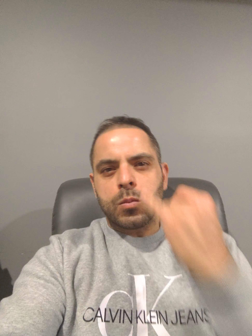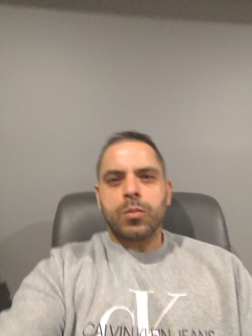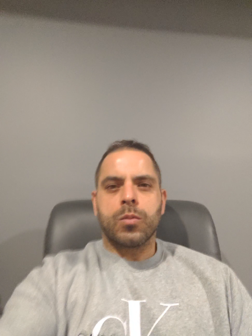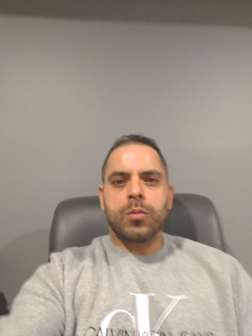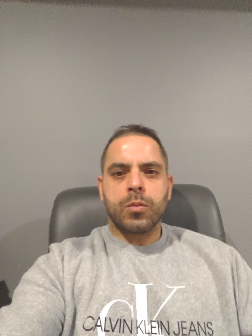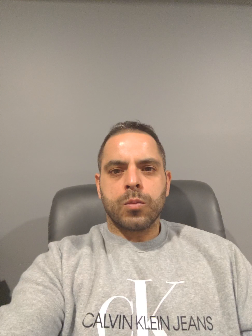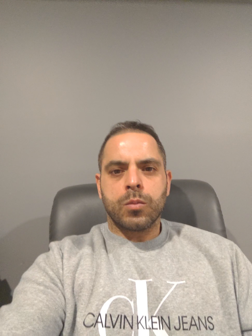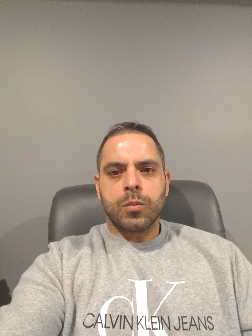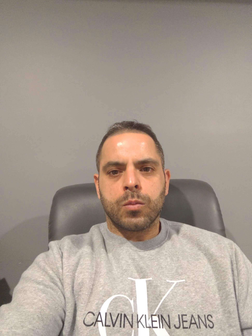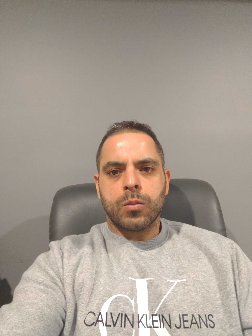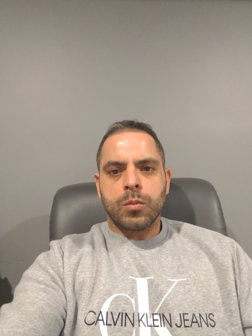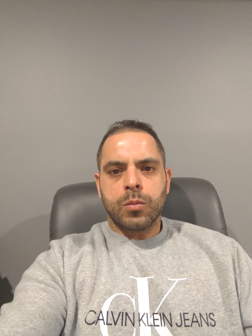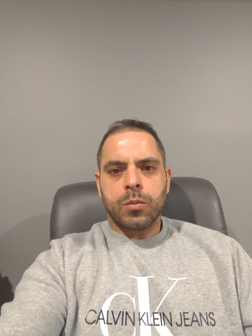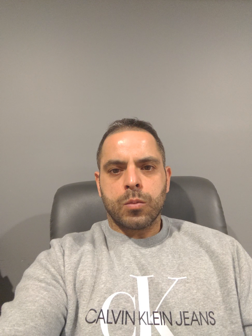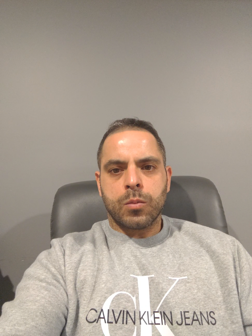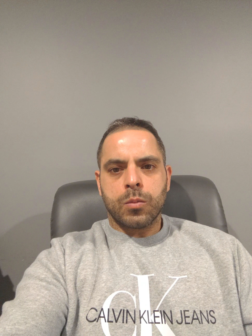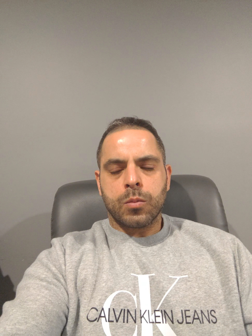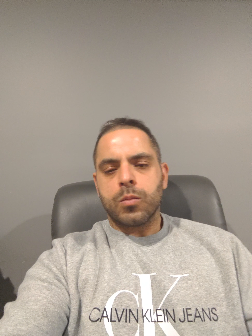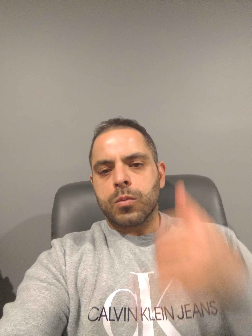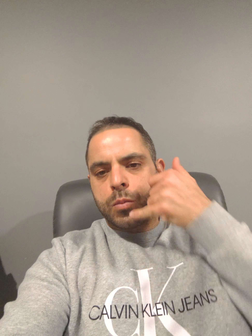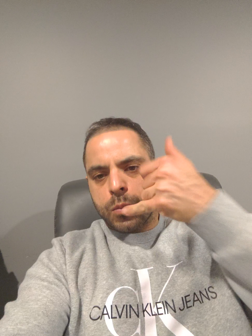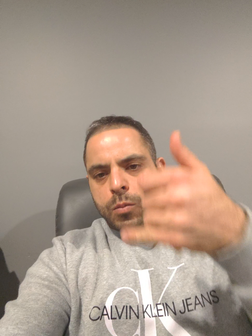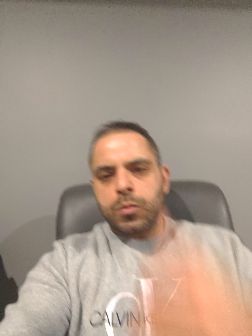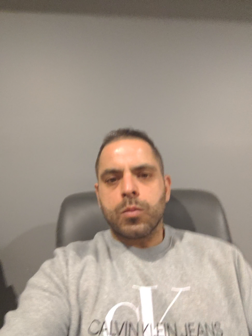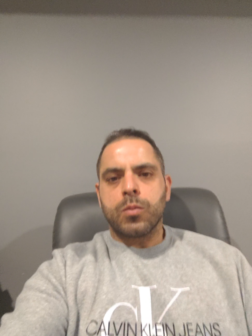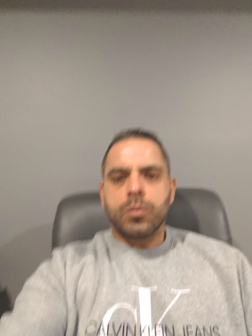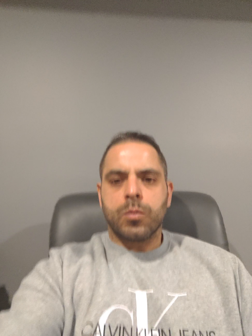call on the phone